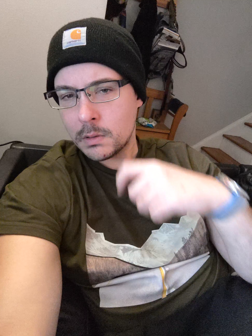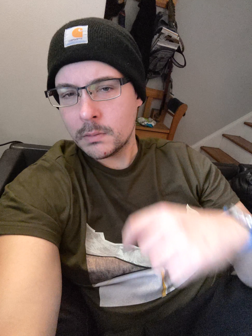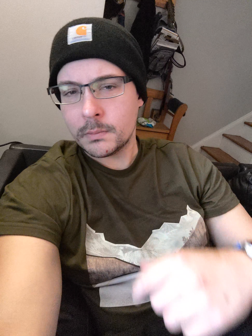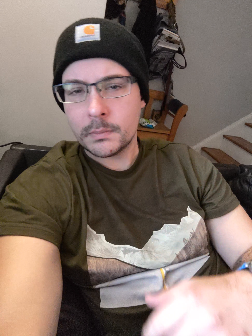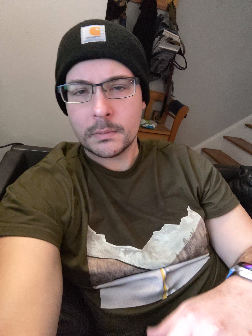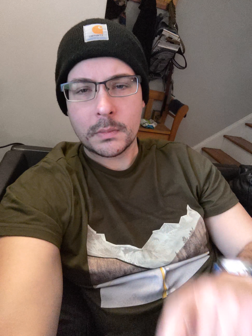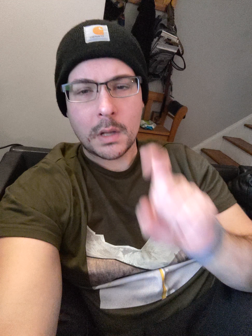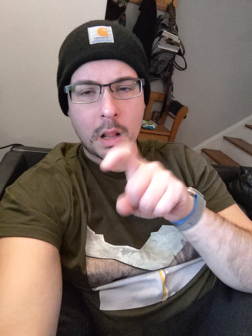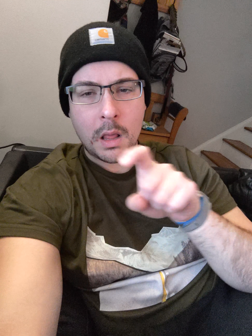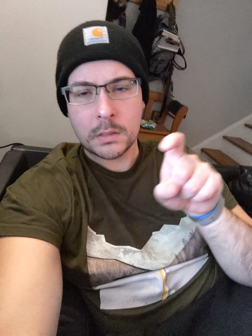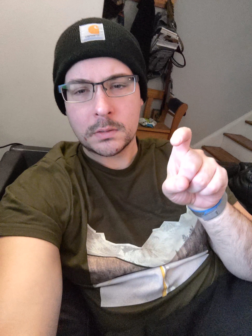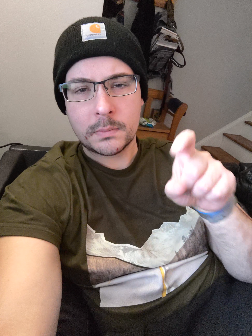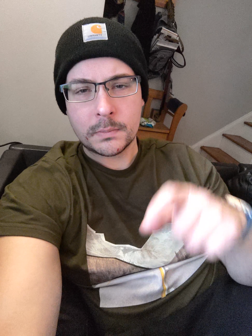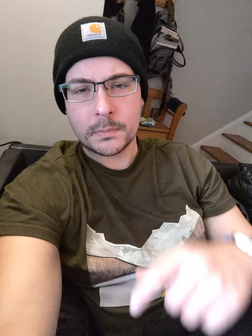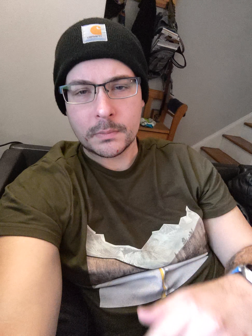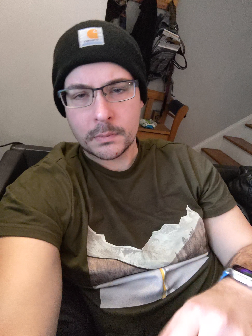closet